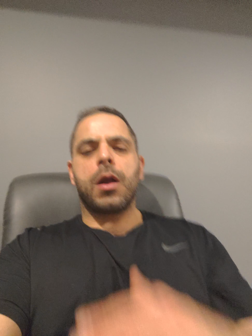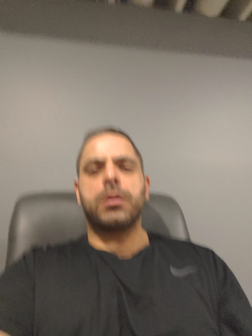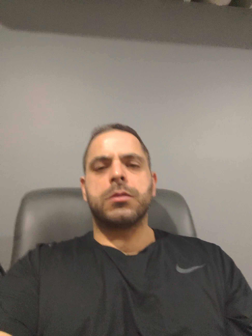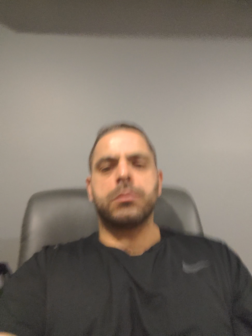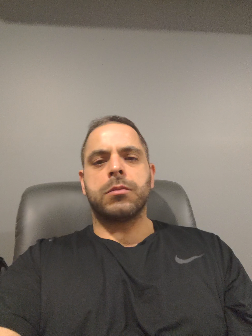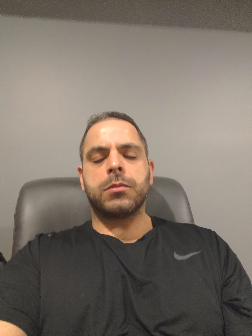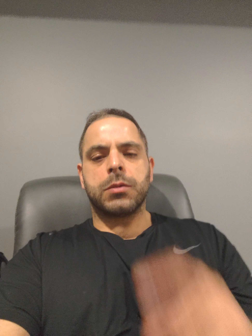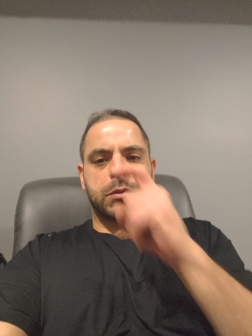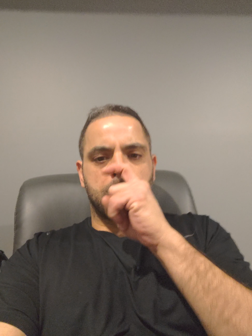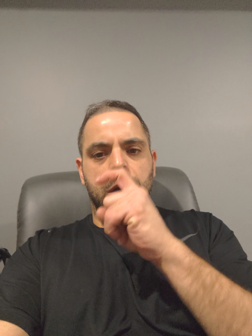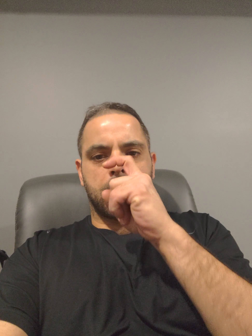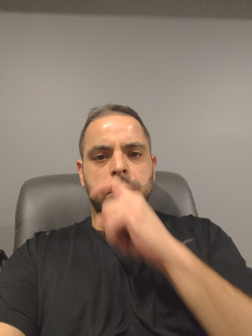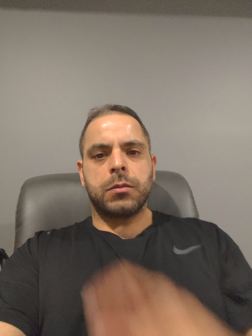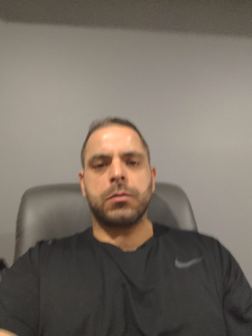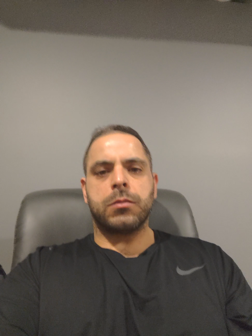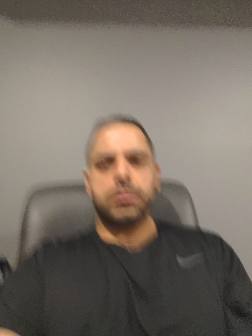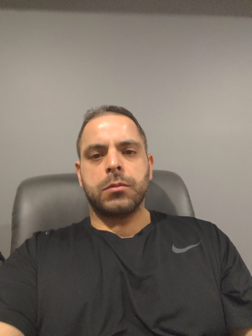doll